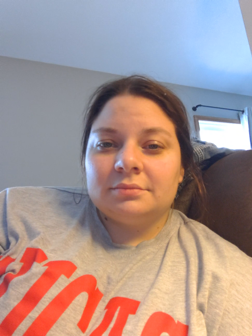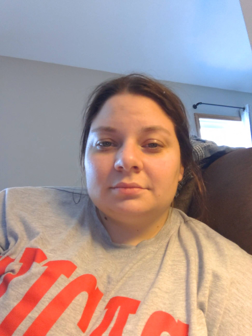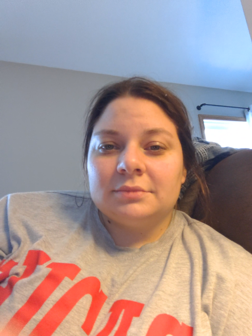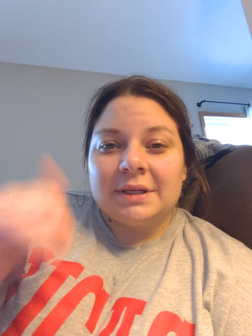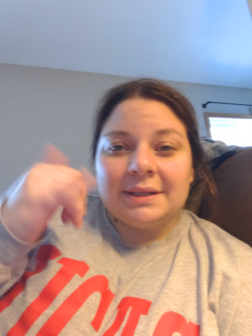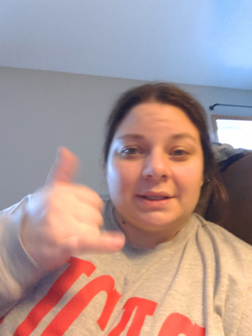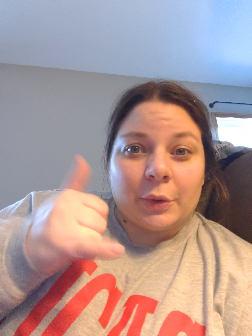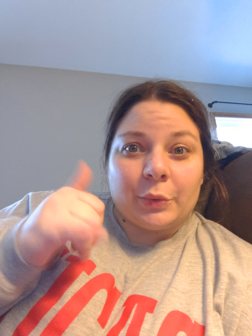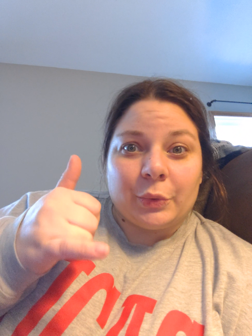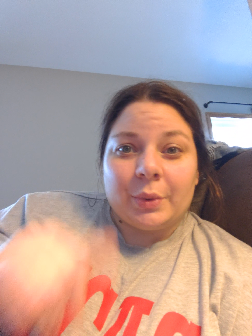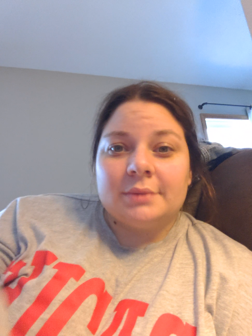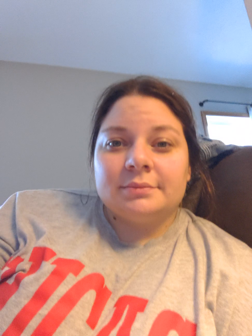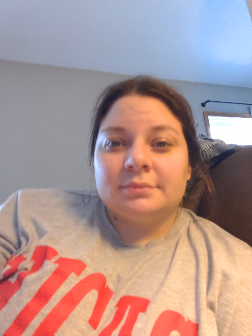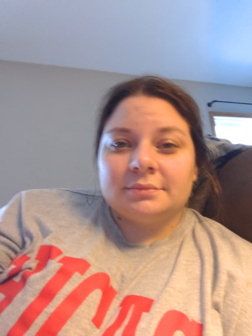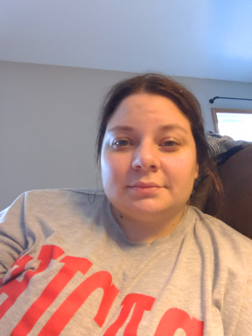yellow